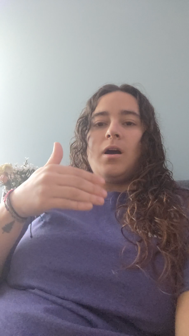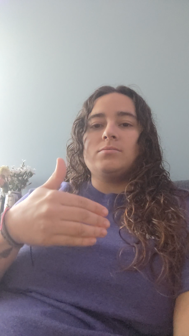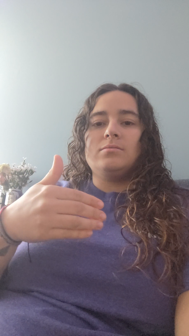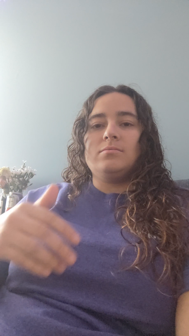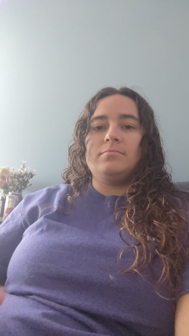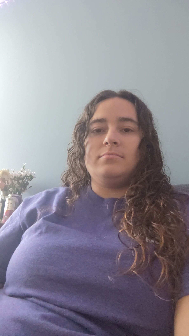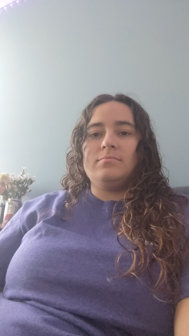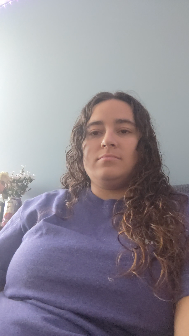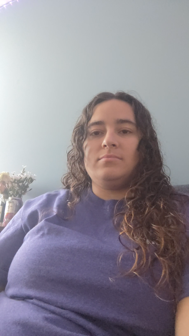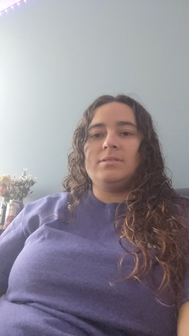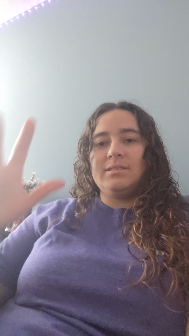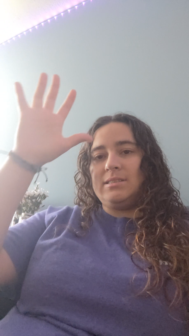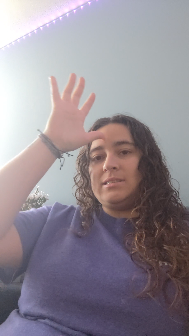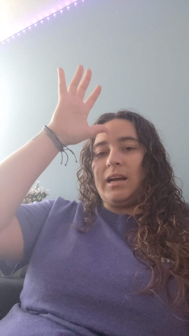daddy